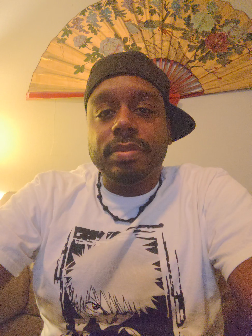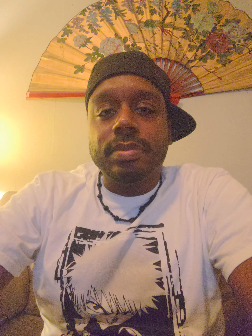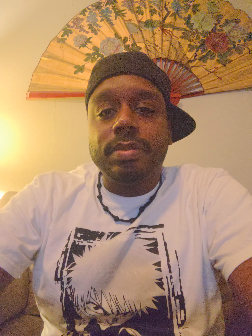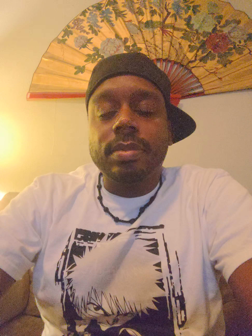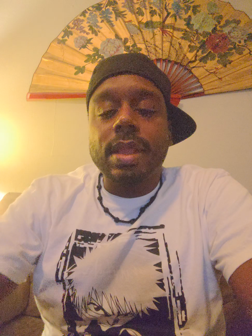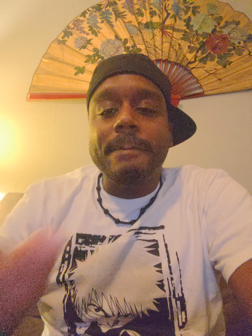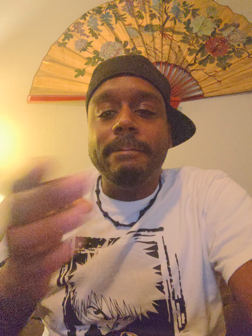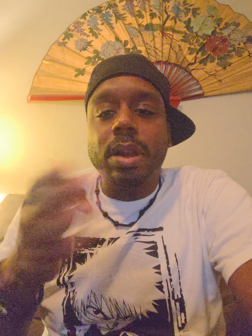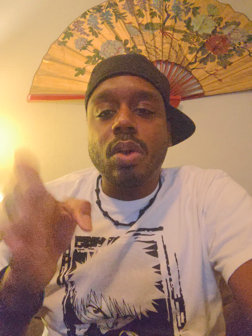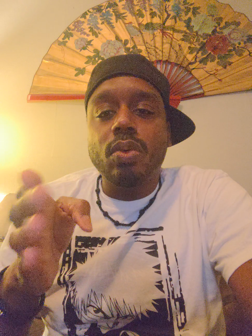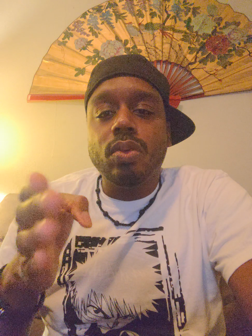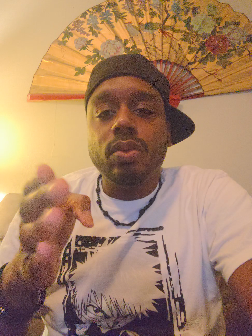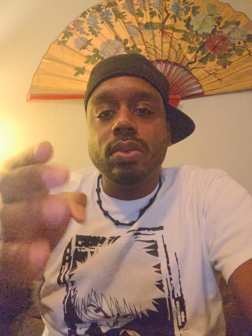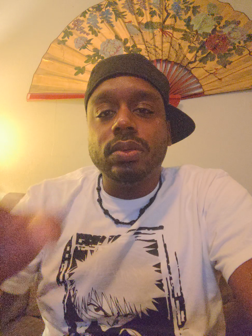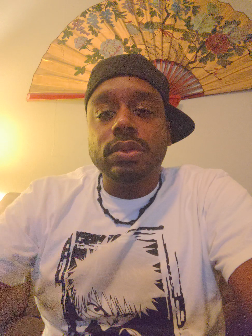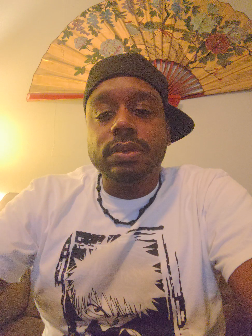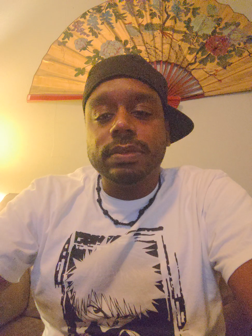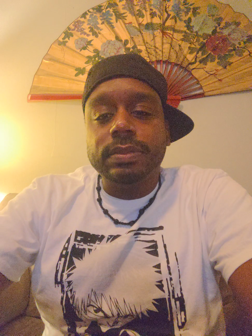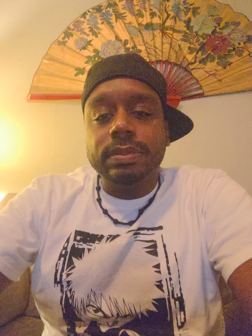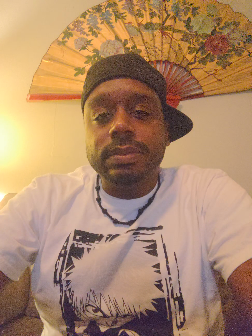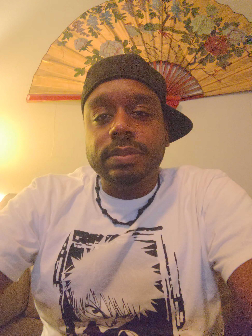blue